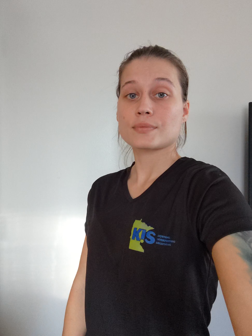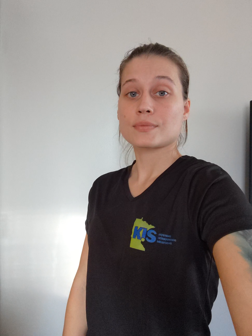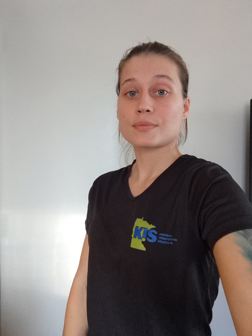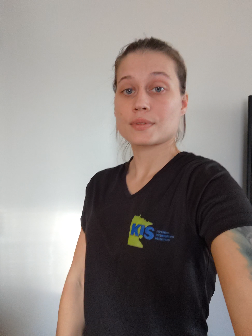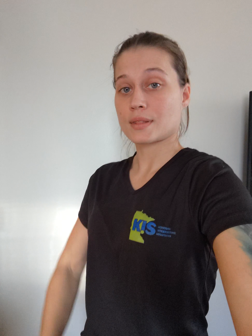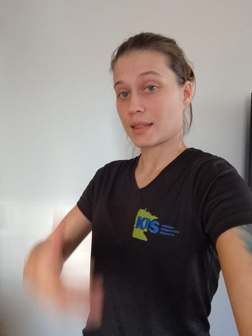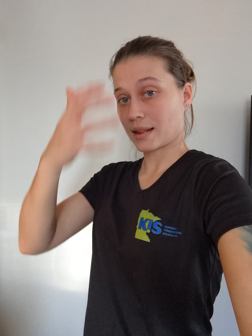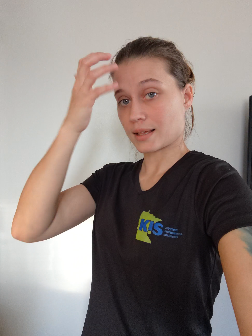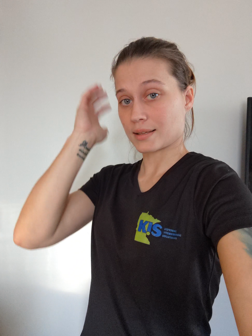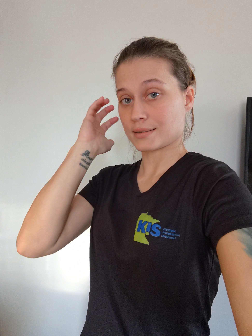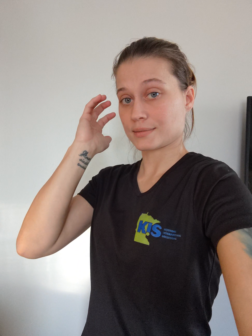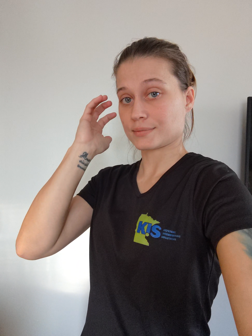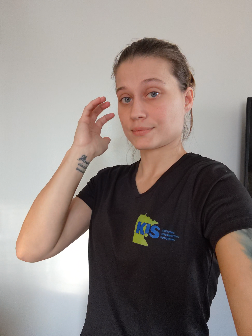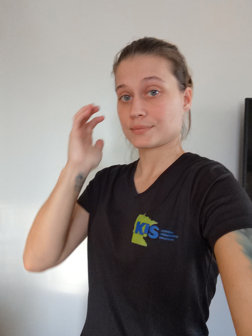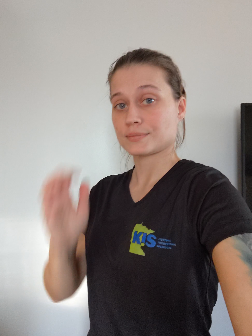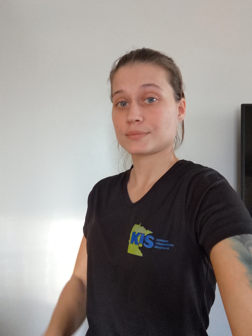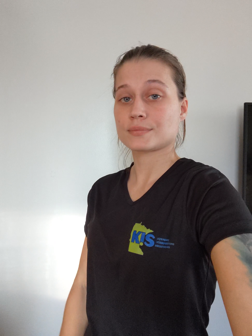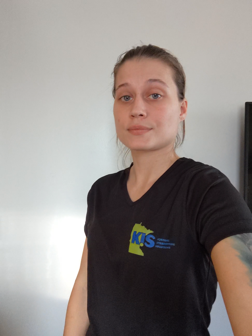lion